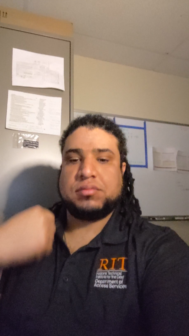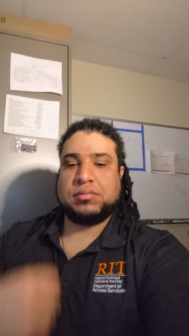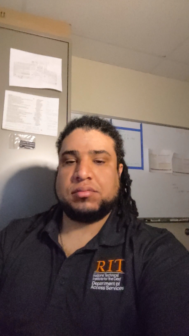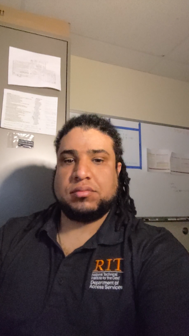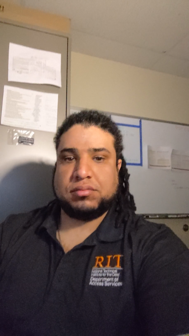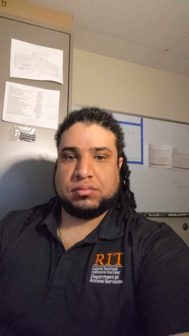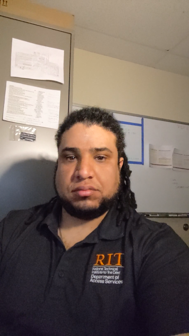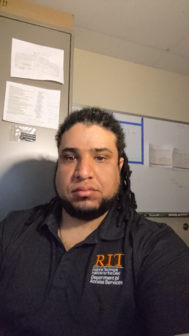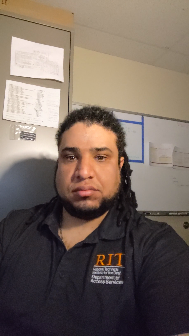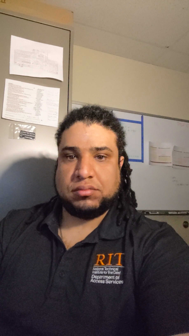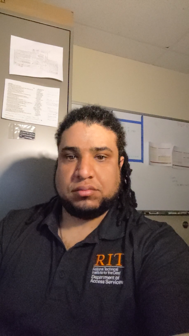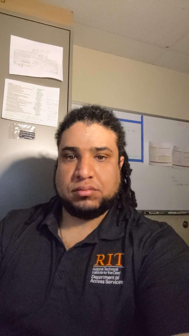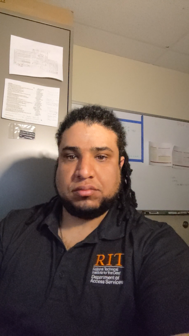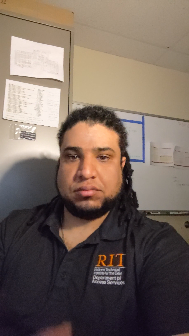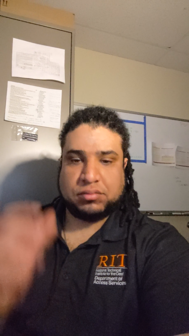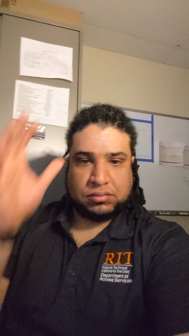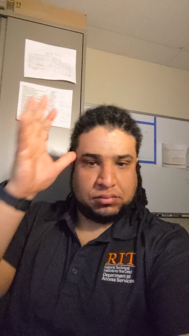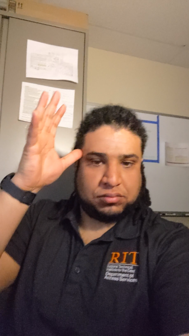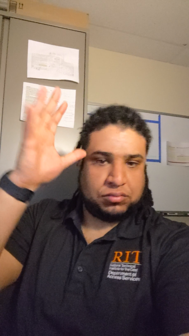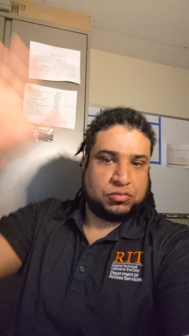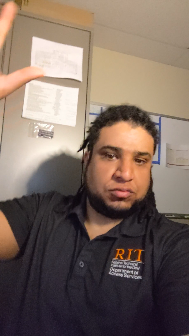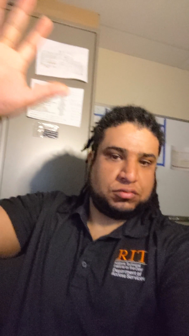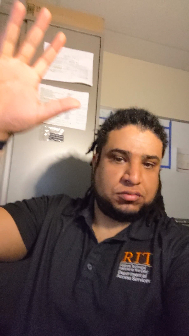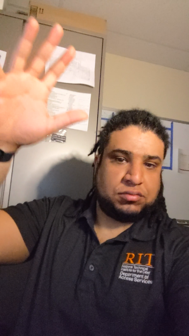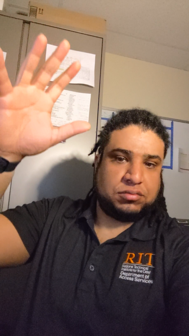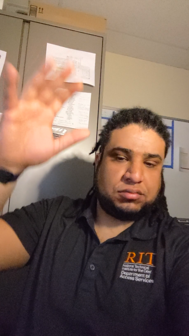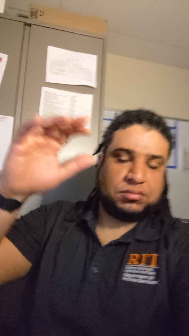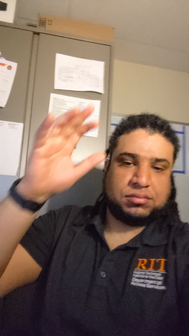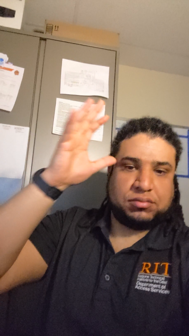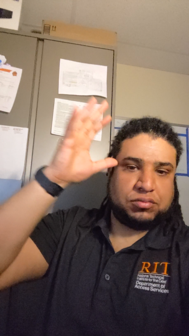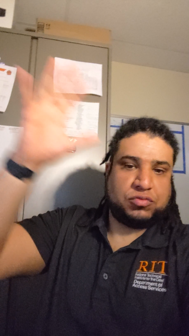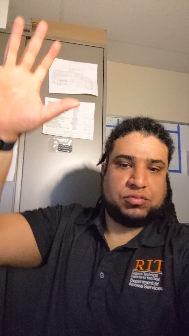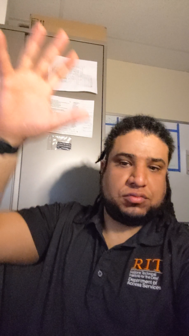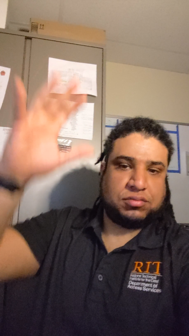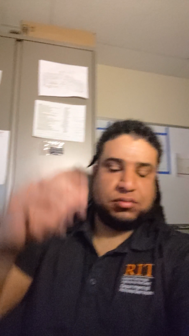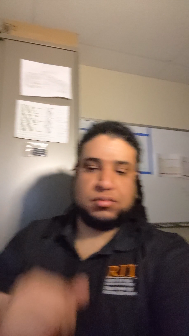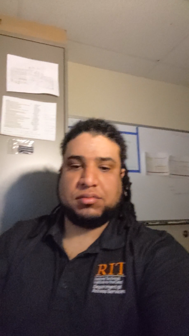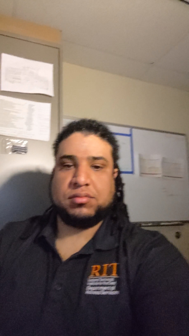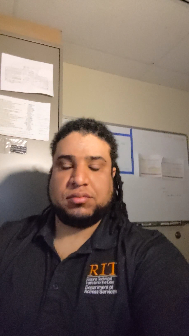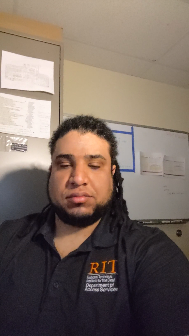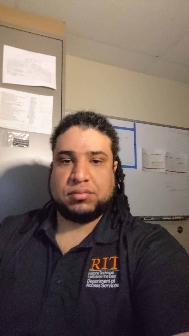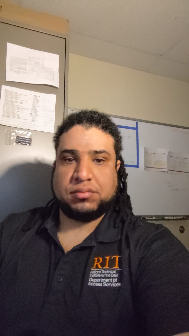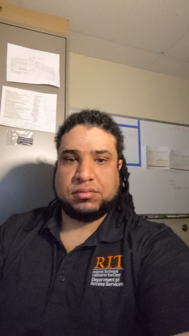moose